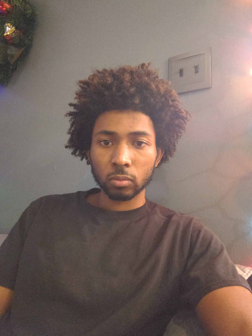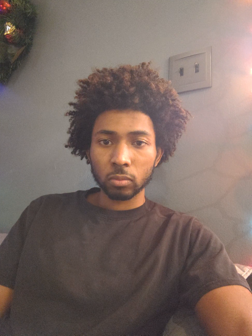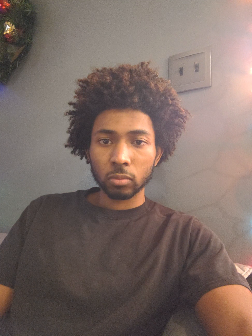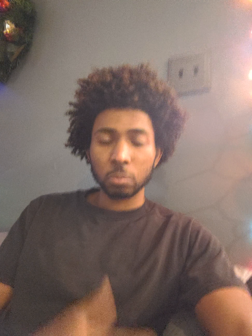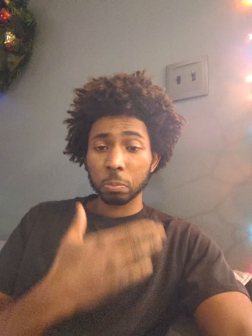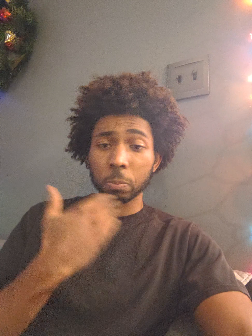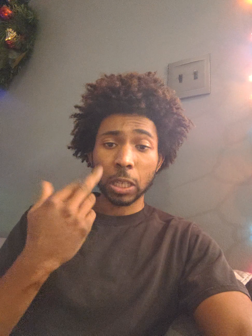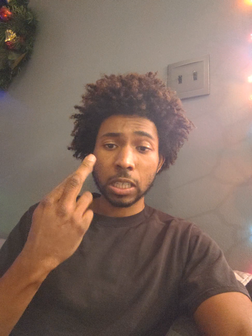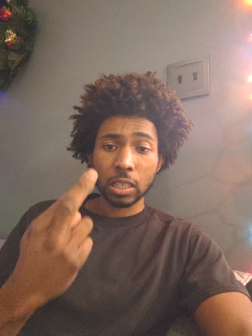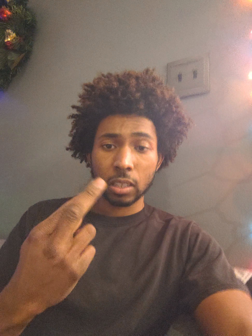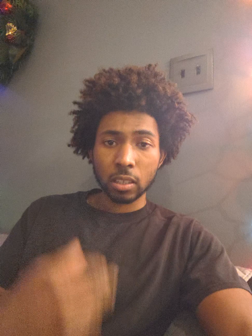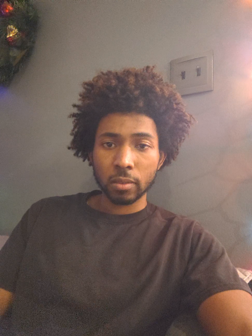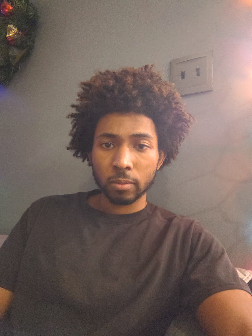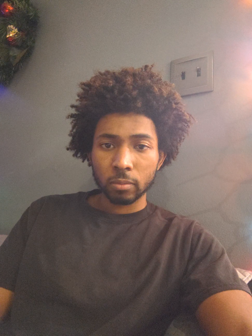beside